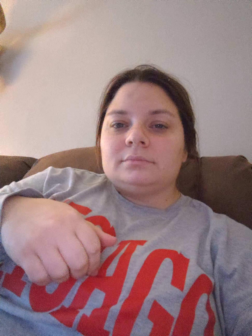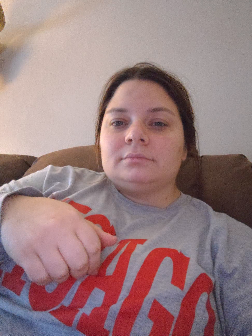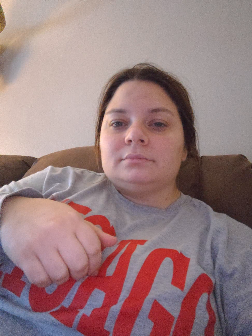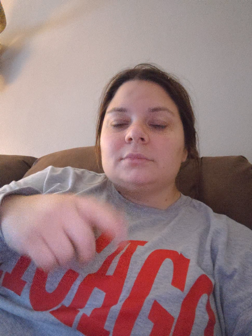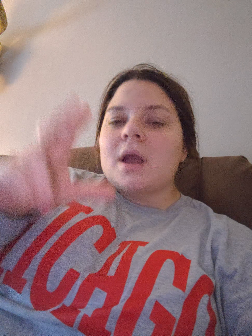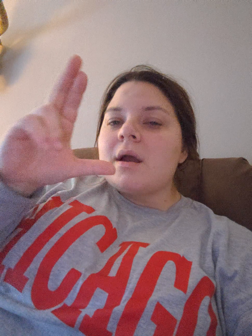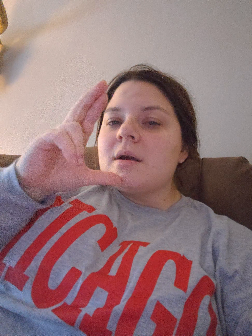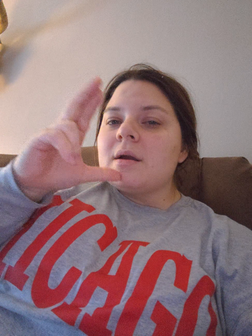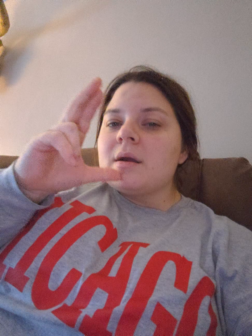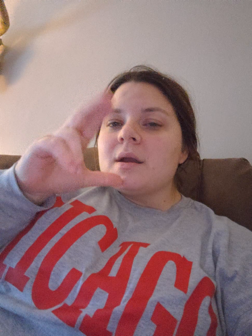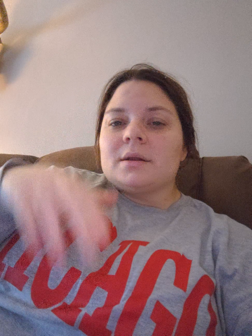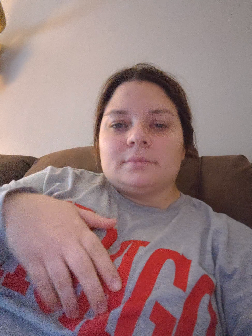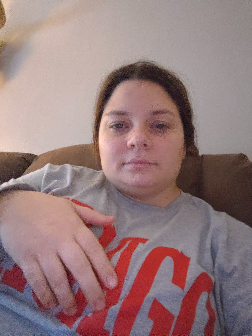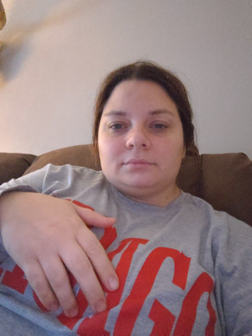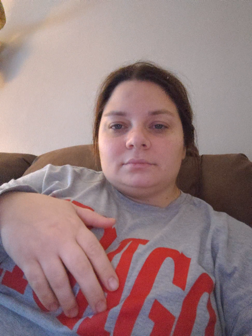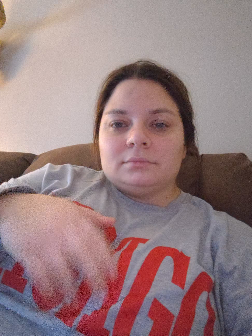hen